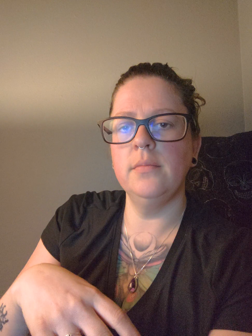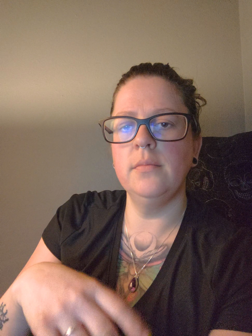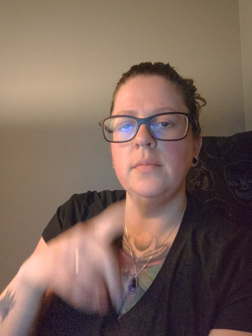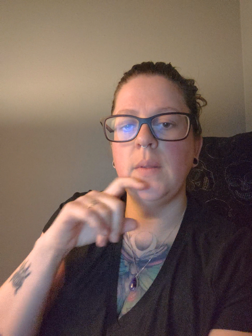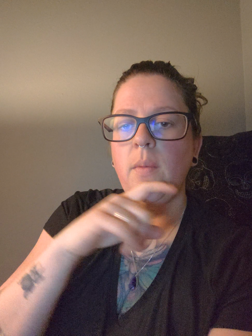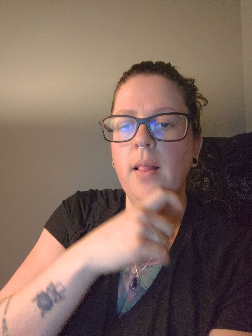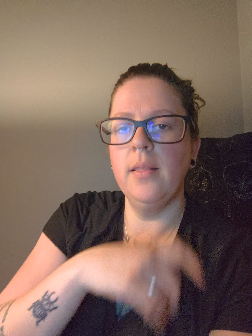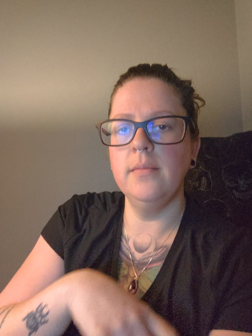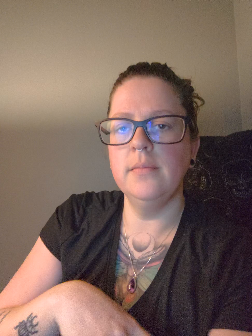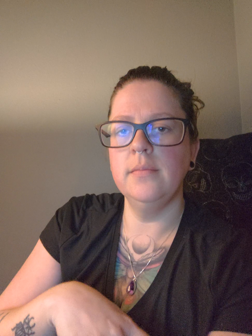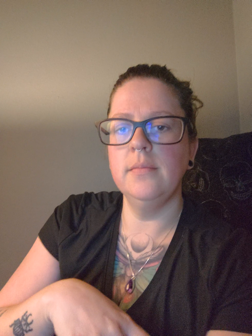cereal